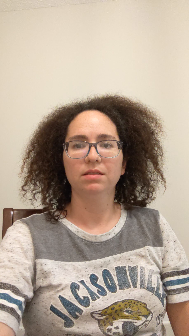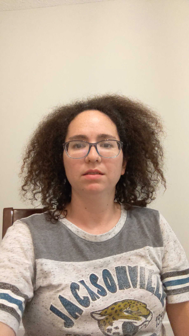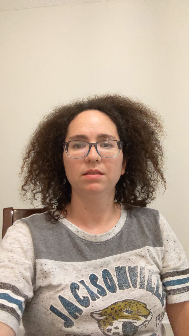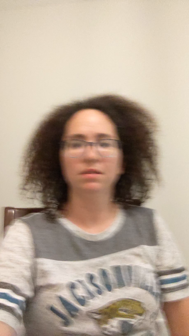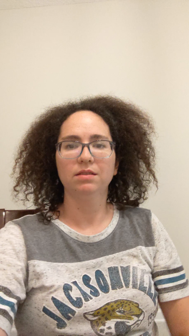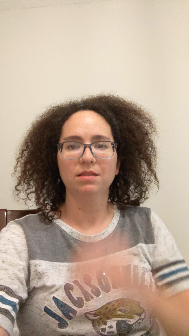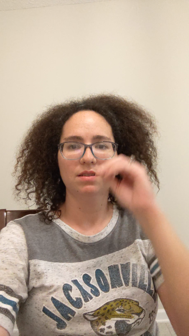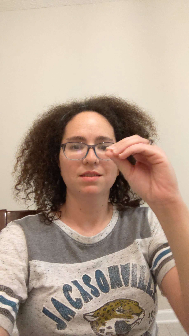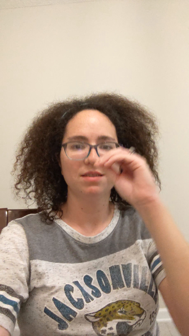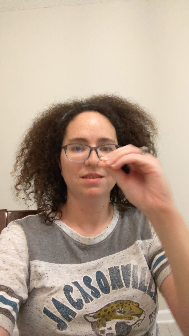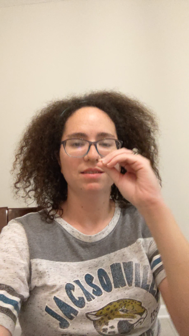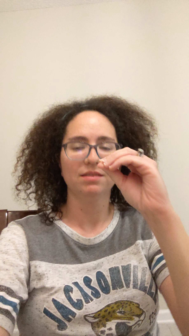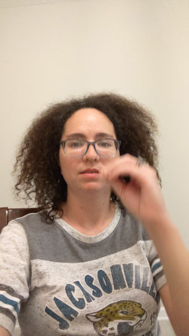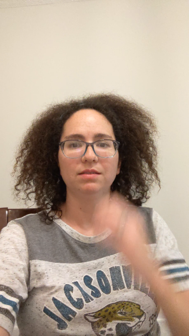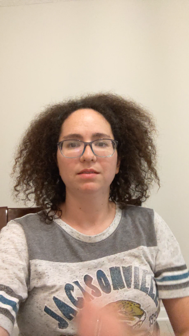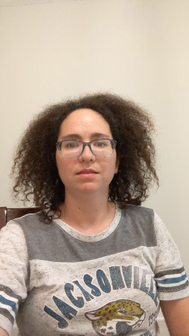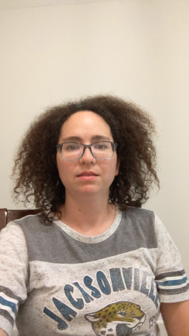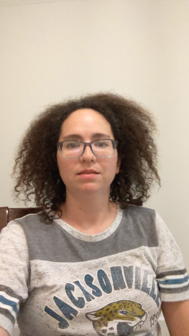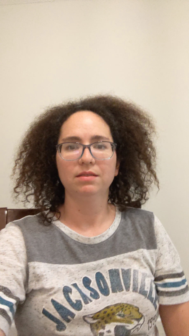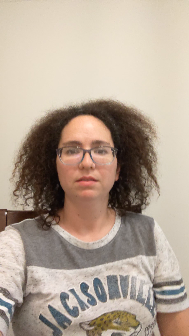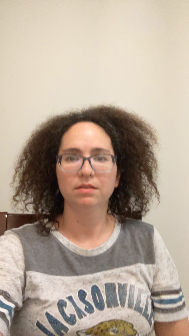fix